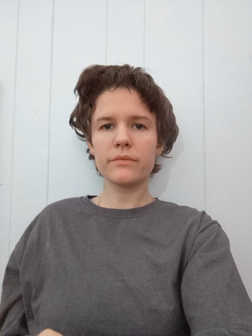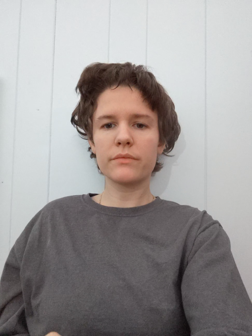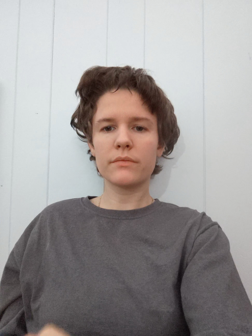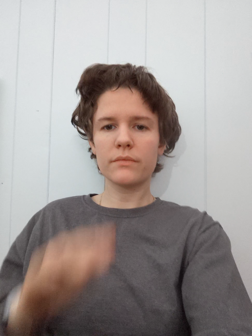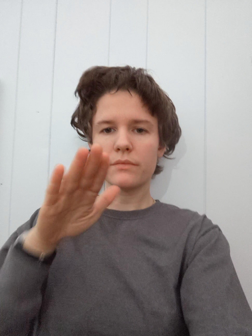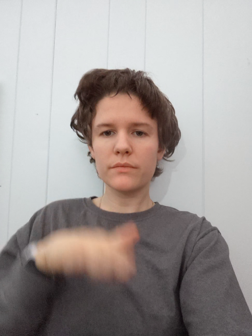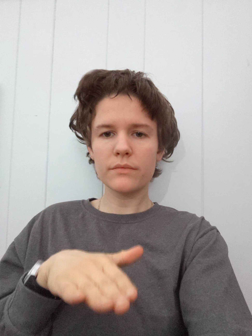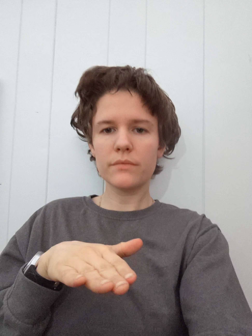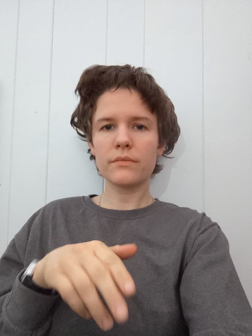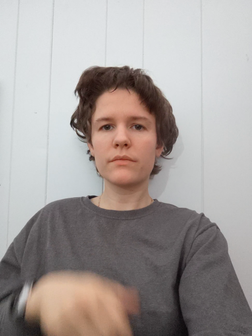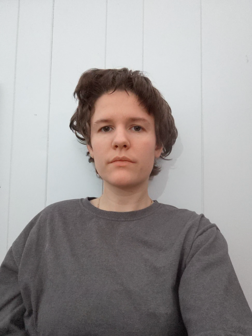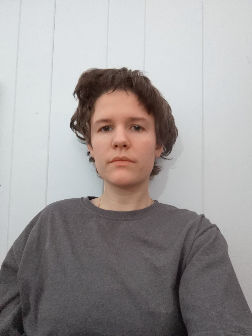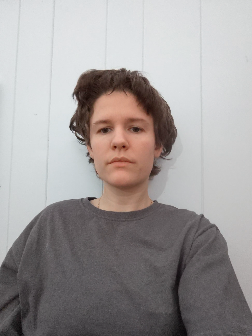on